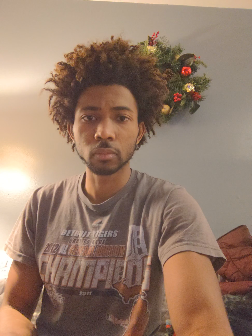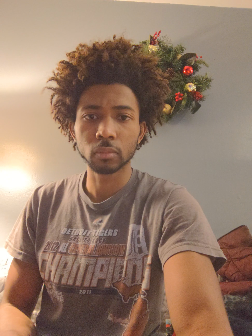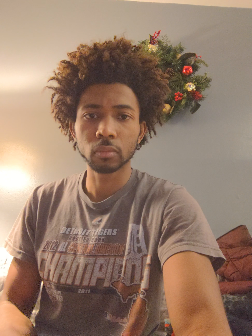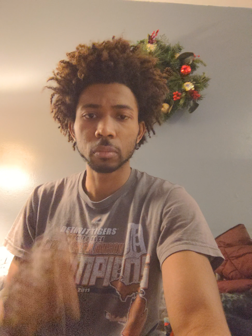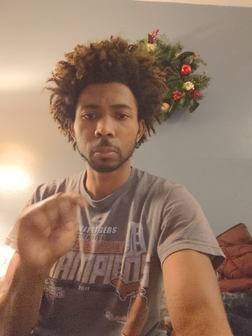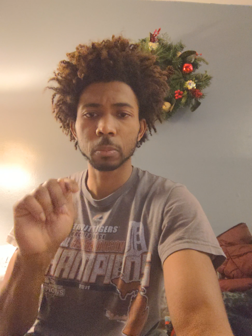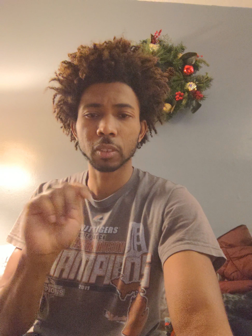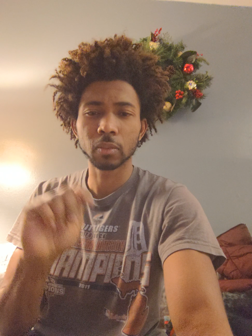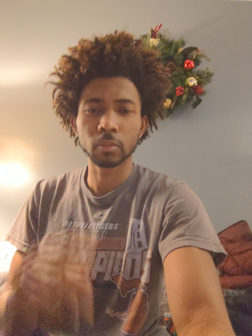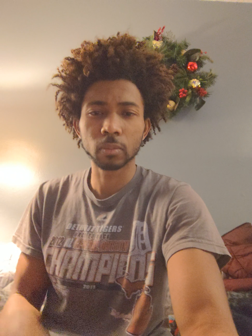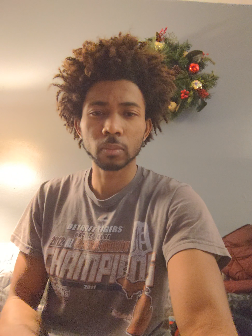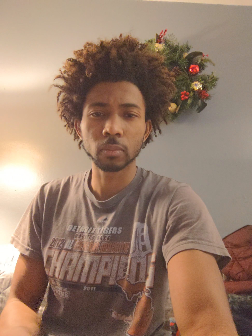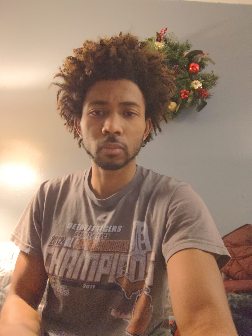potty